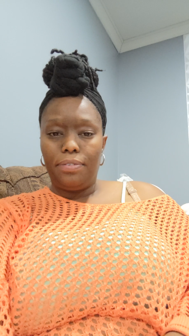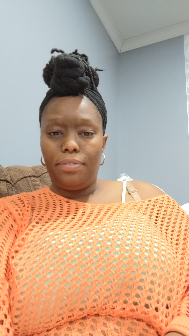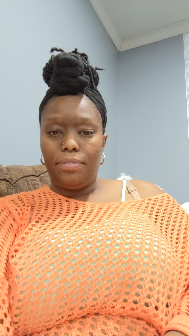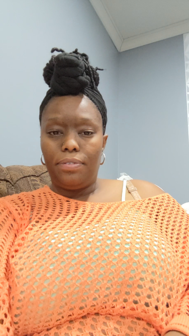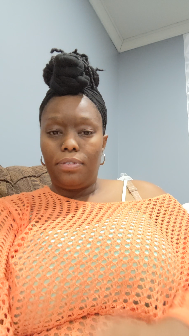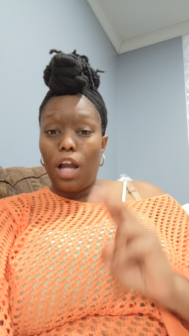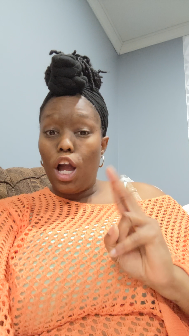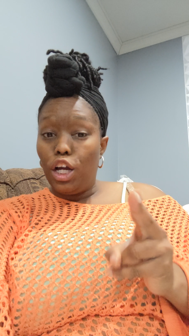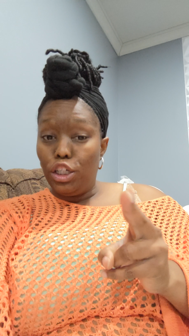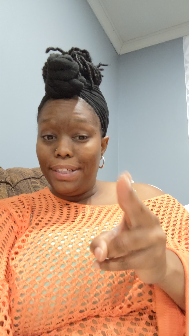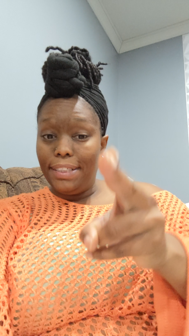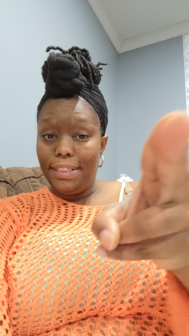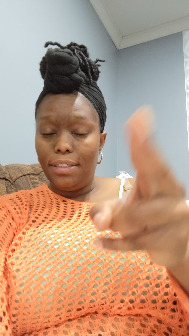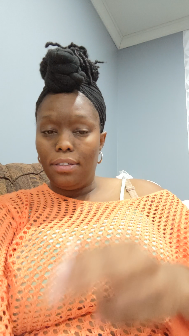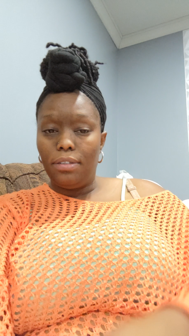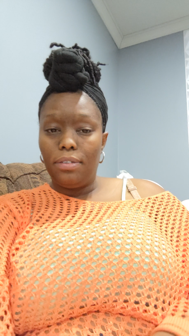hurry